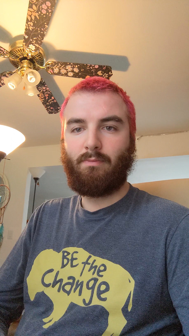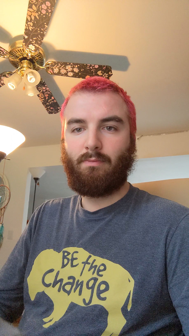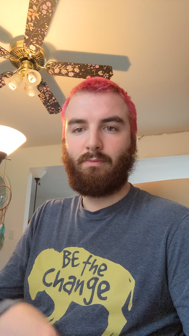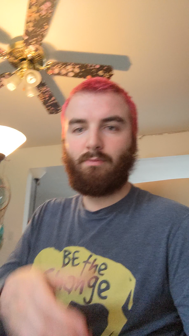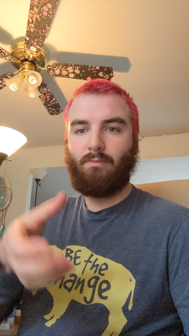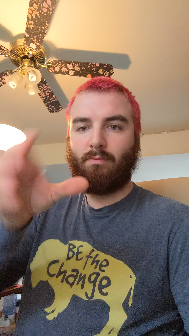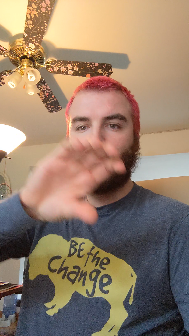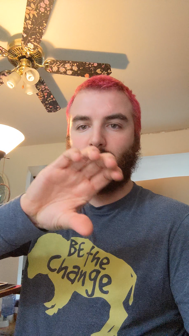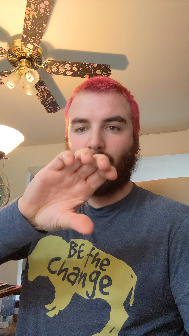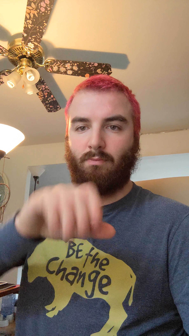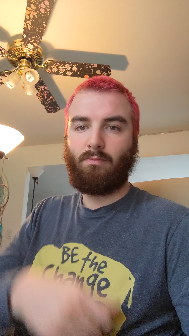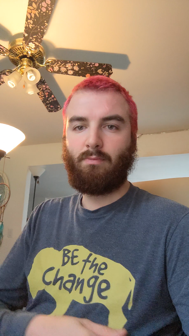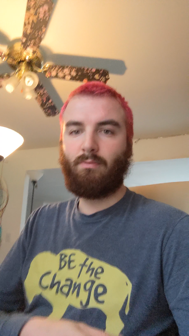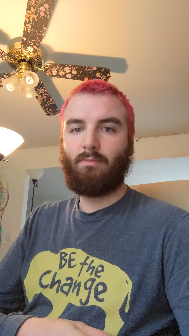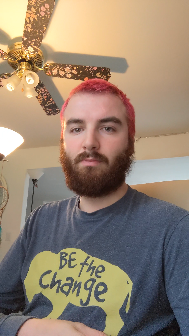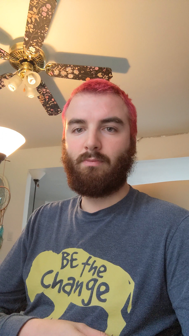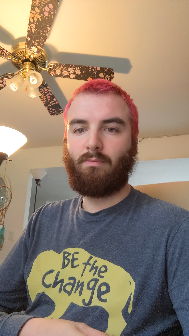dump